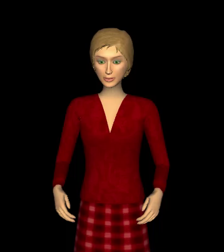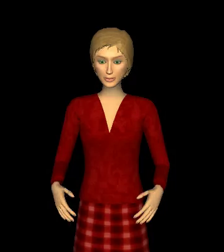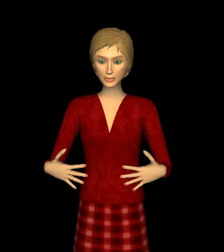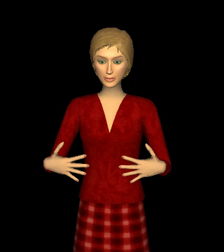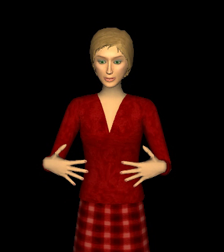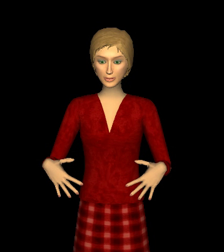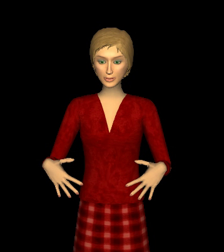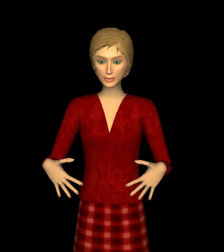تحقيق